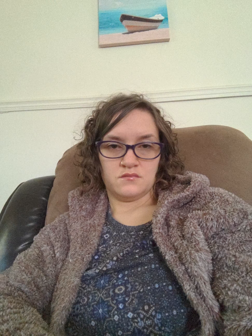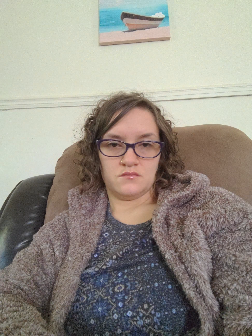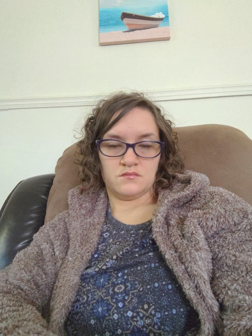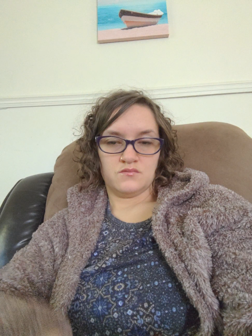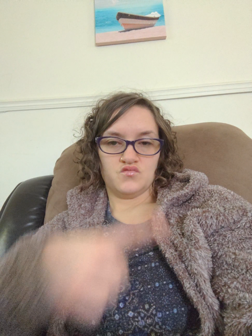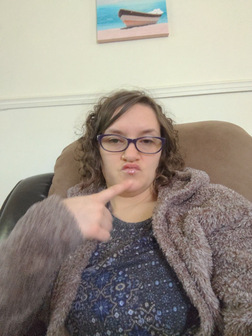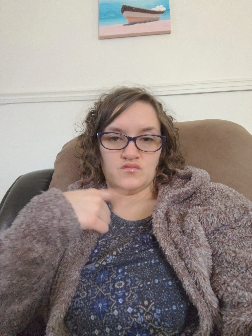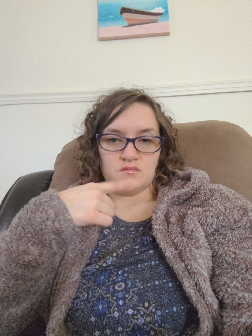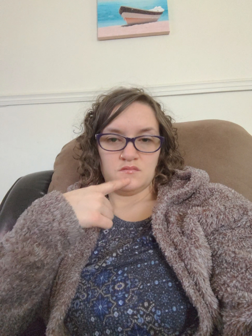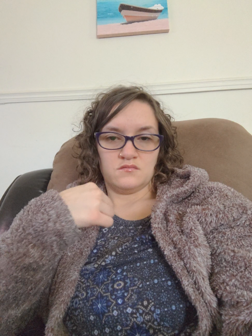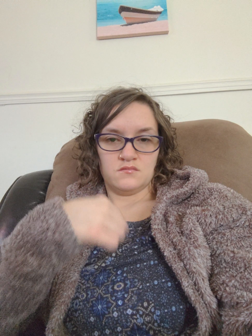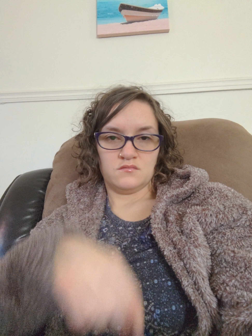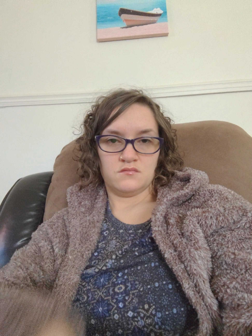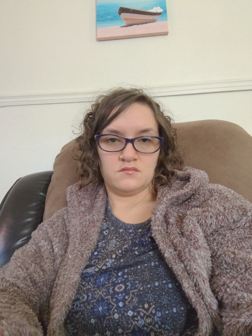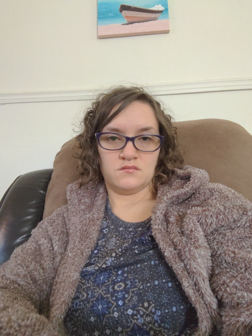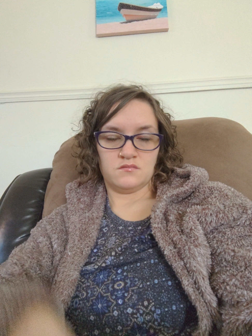red